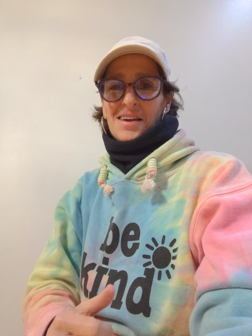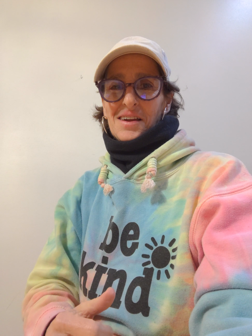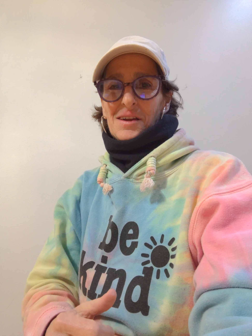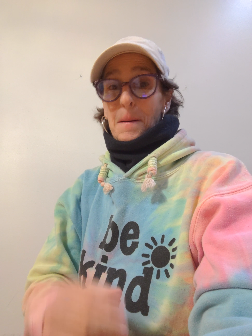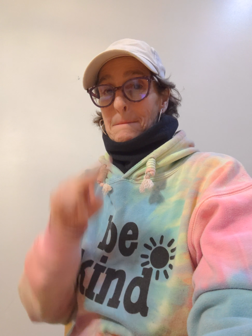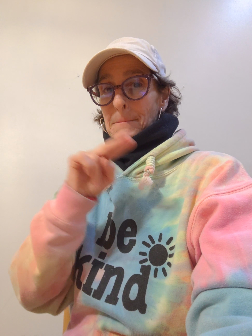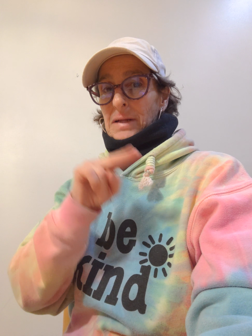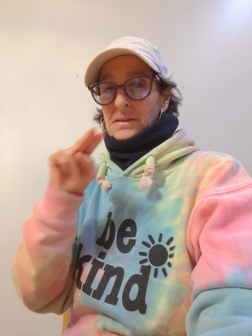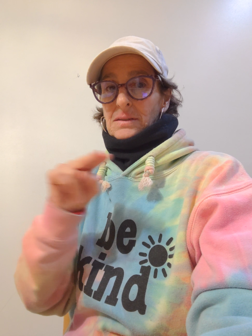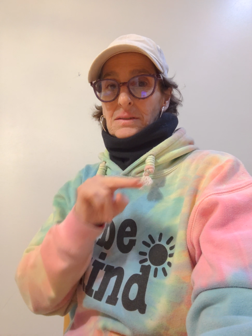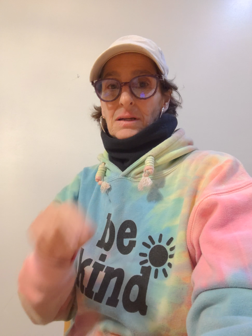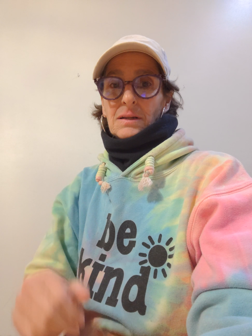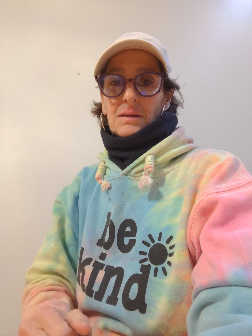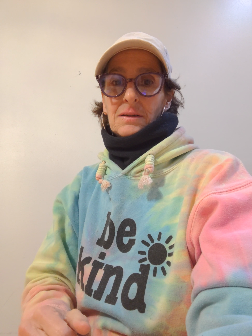puzzle